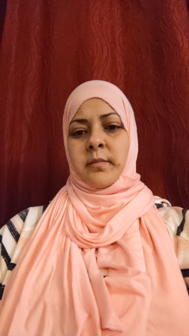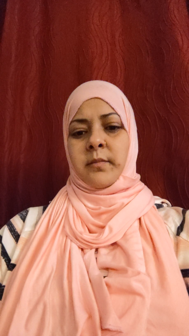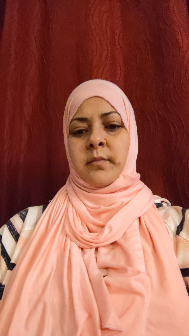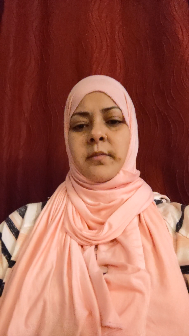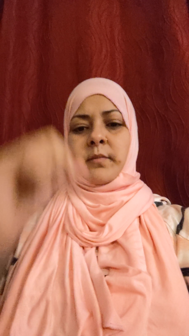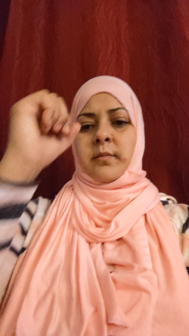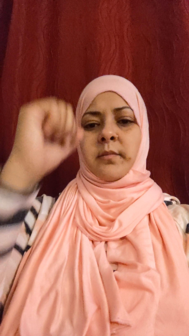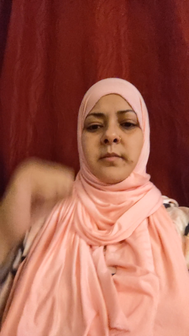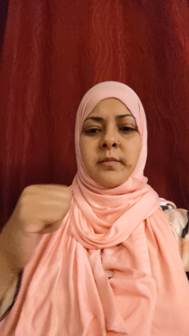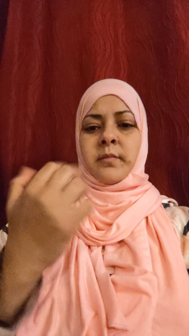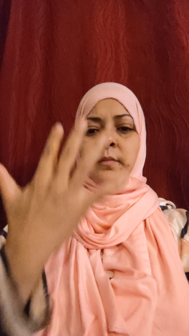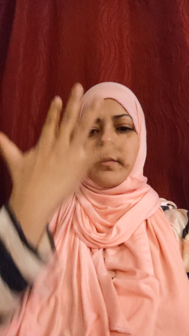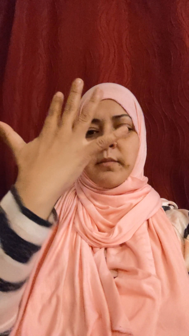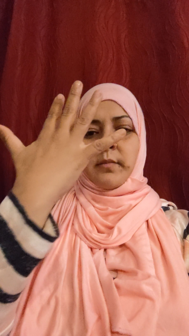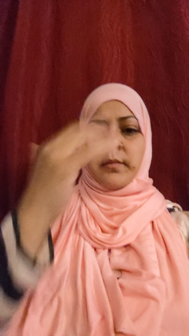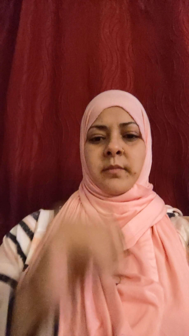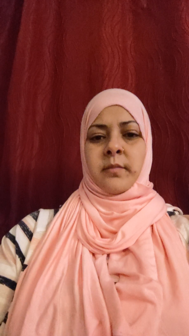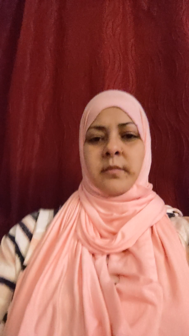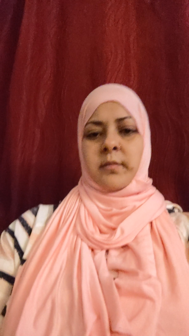gloves